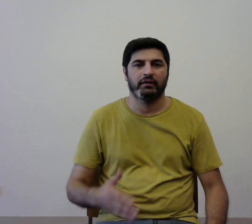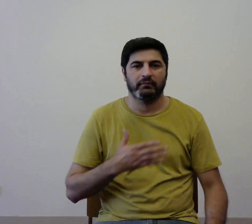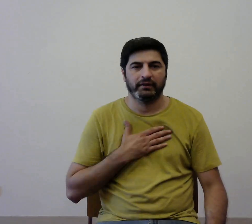mən